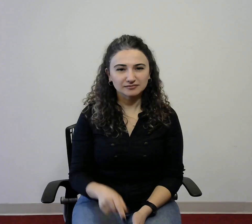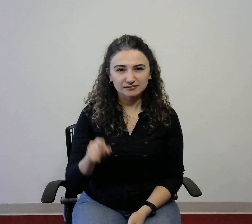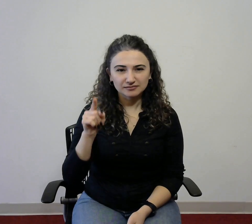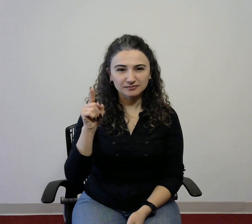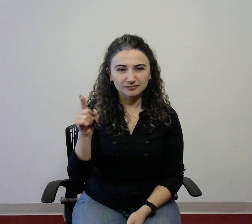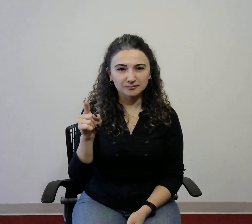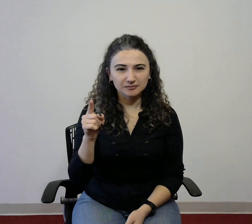onun